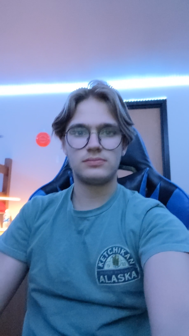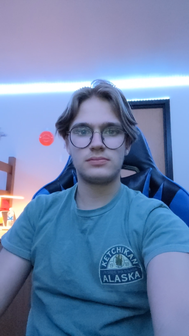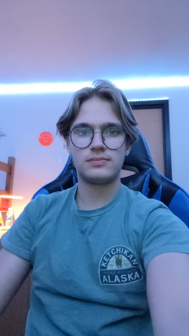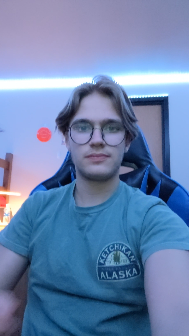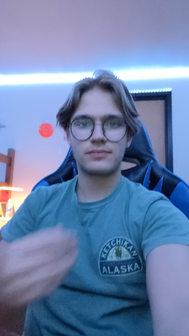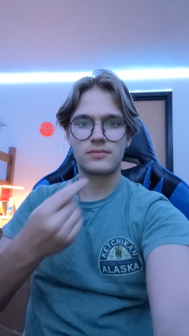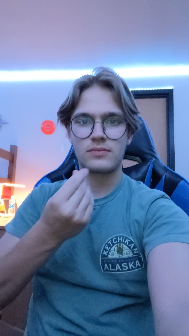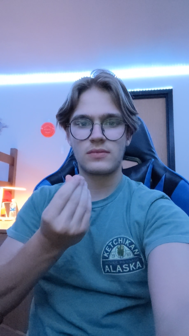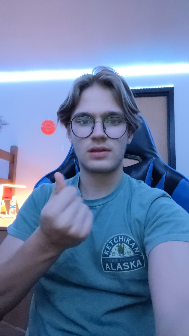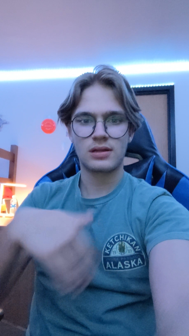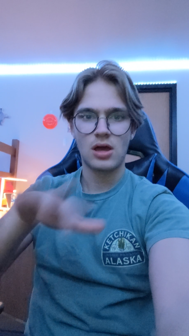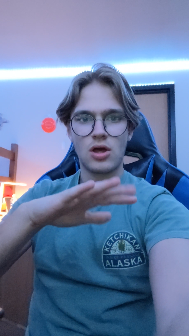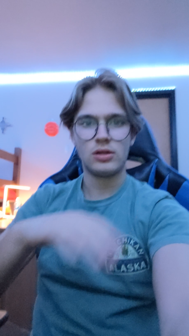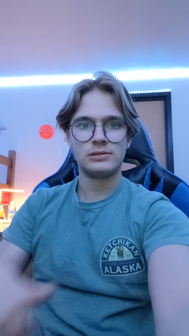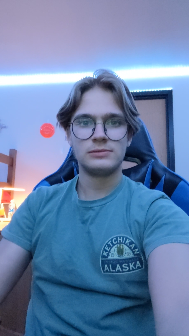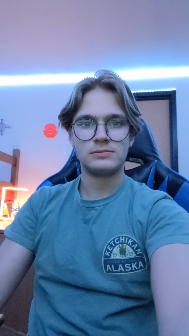garden